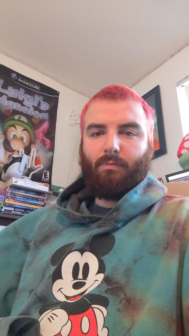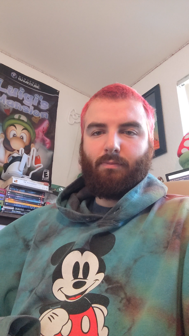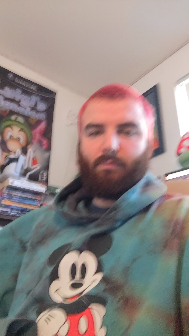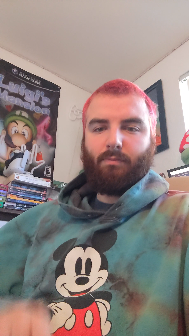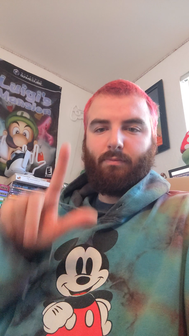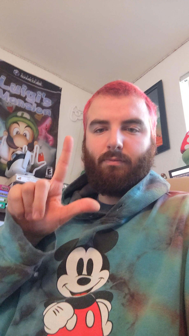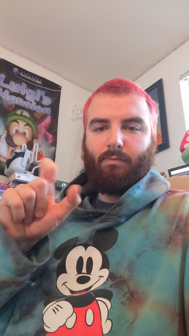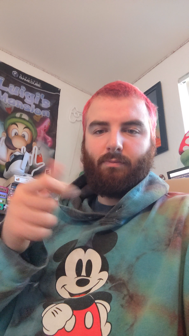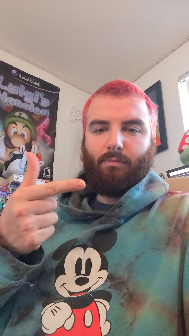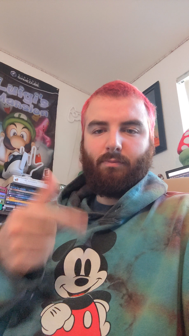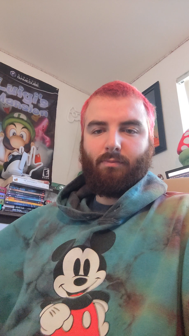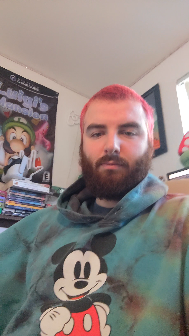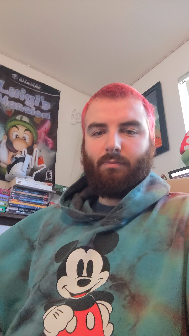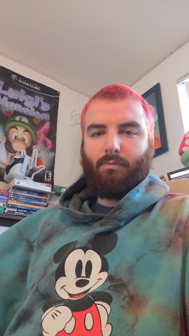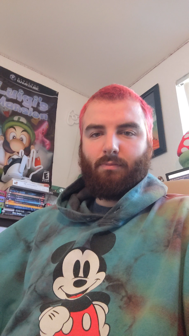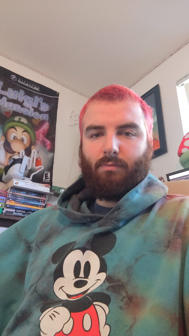leg